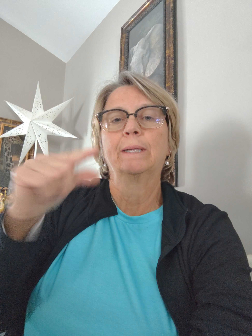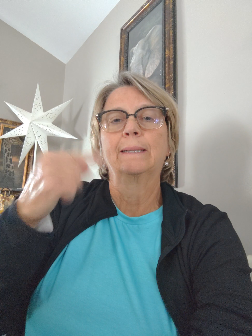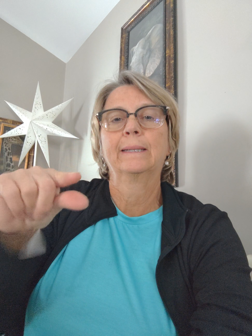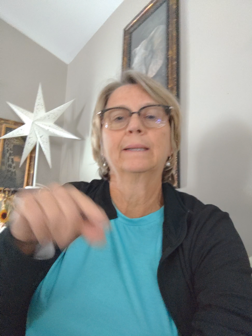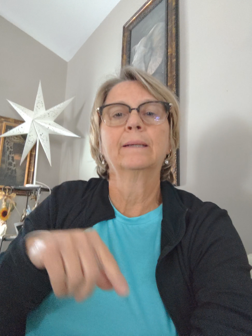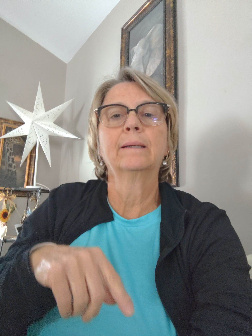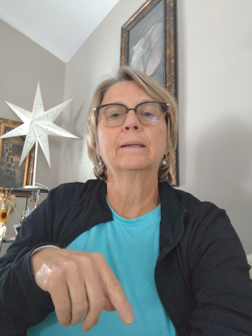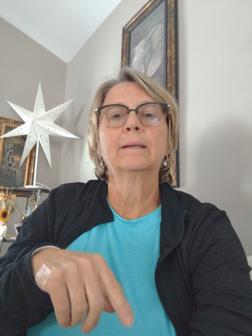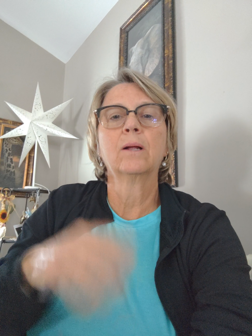green